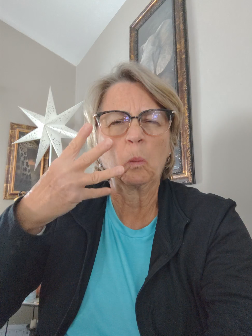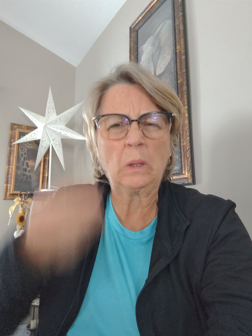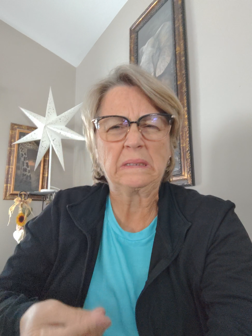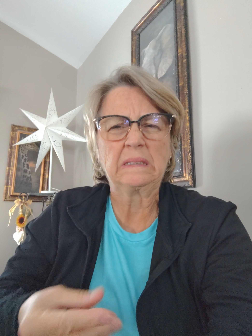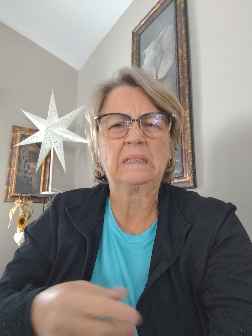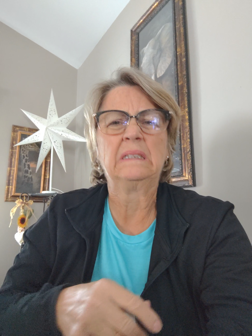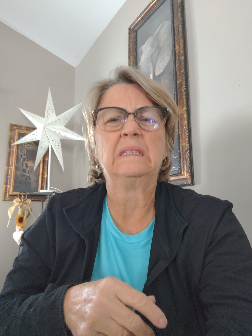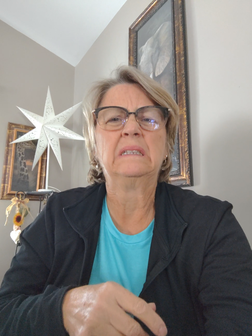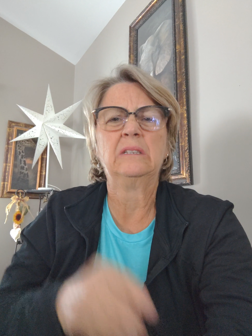wet